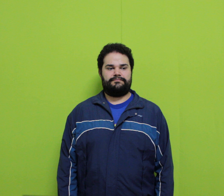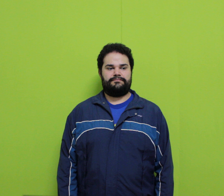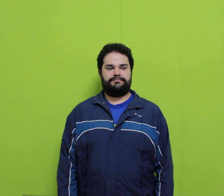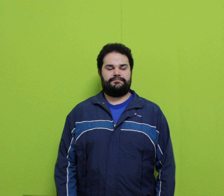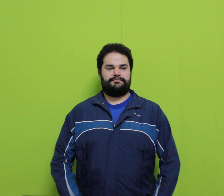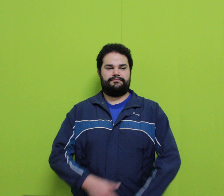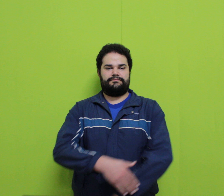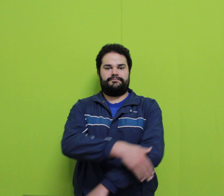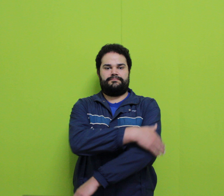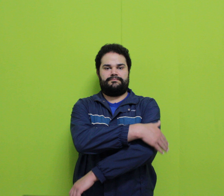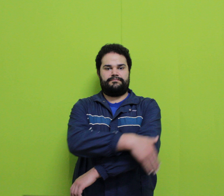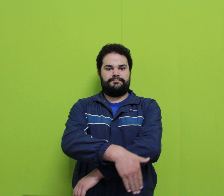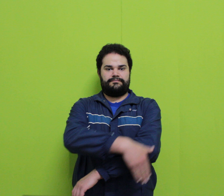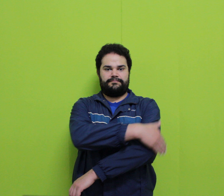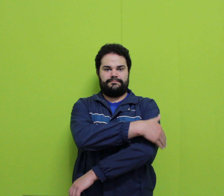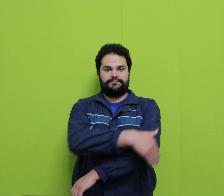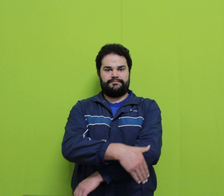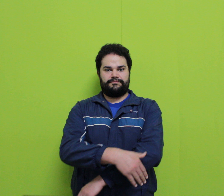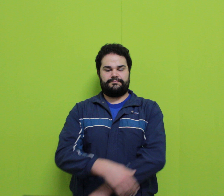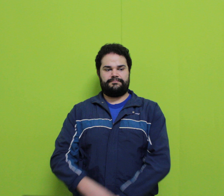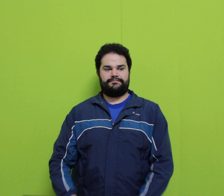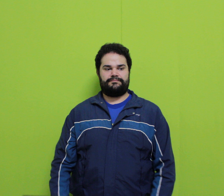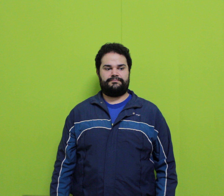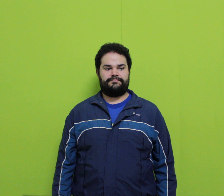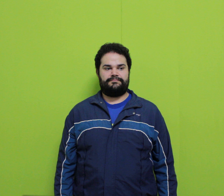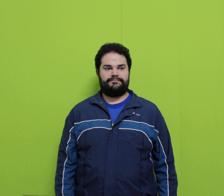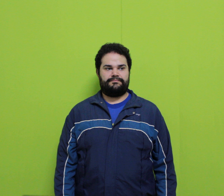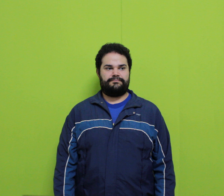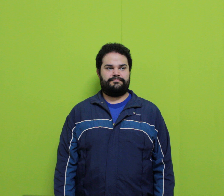esquina